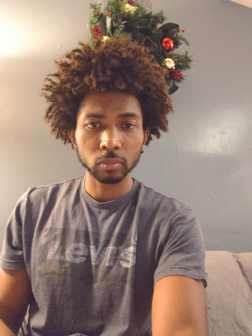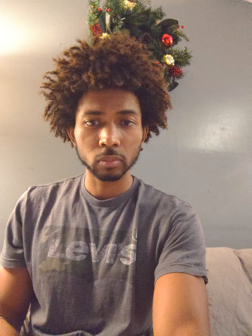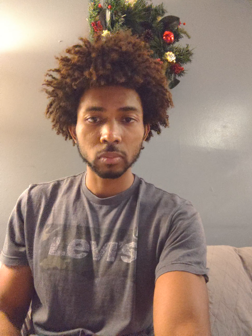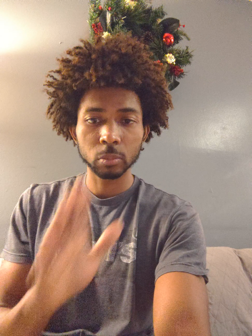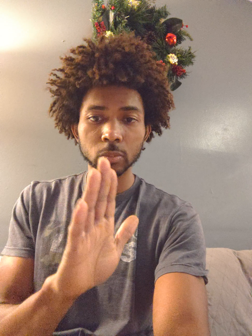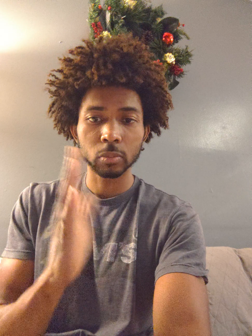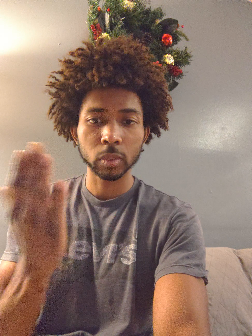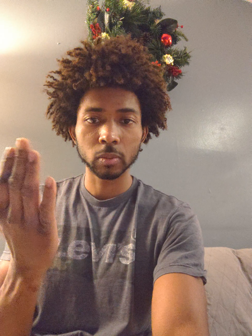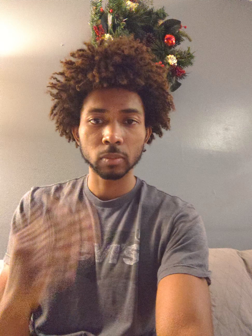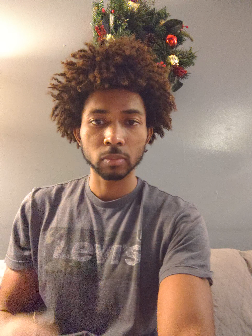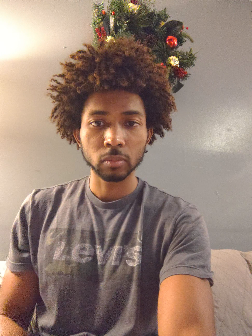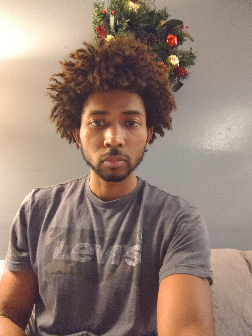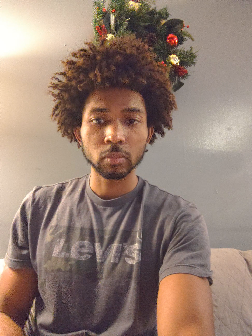book